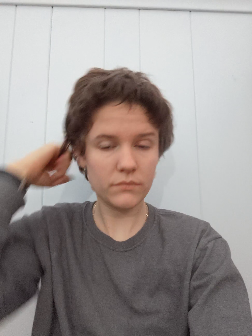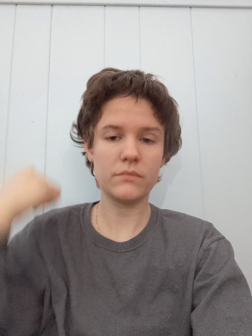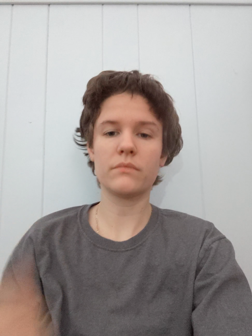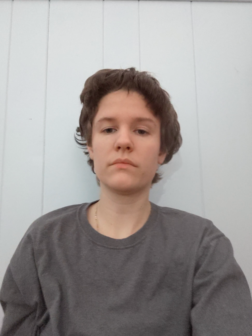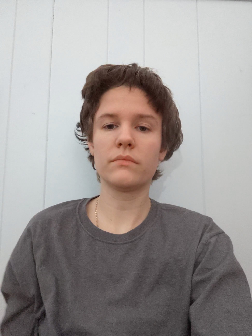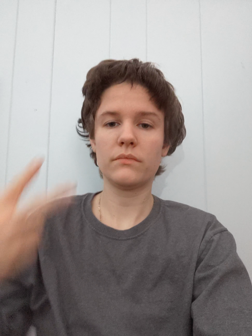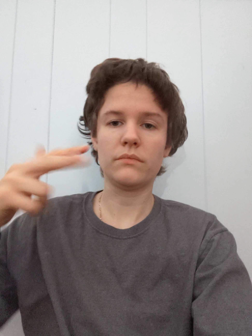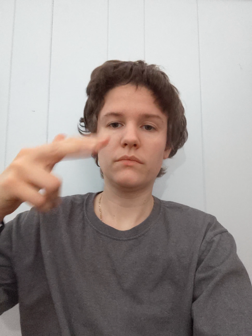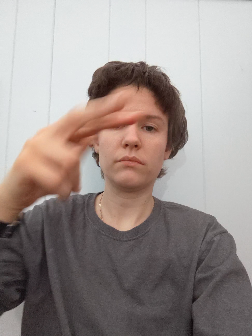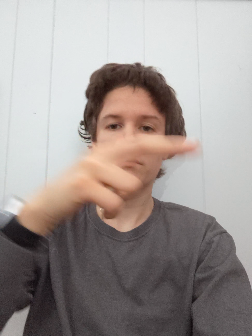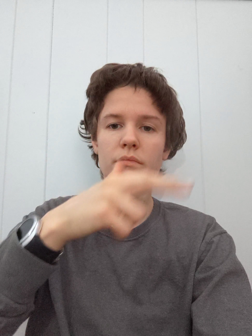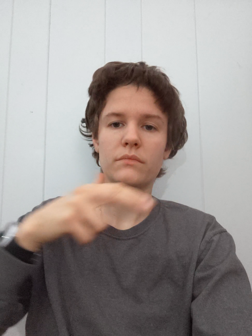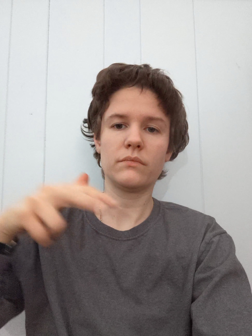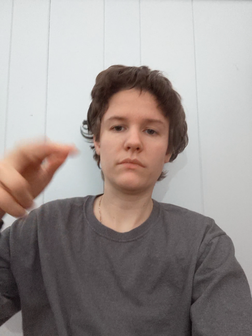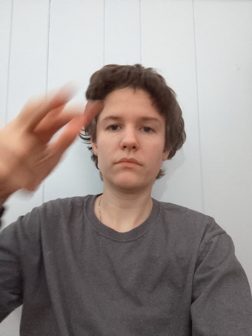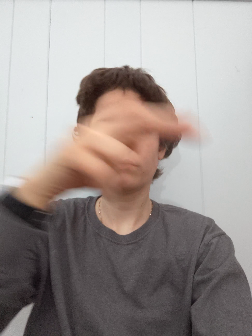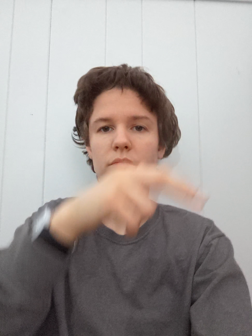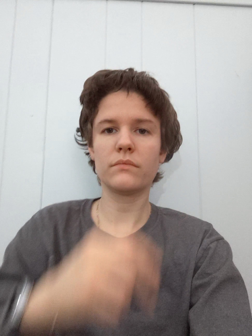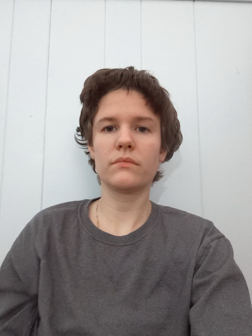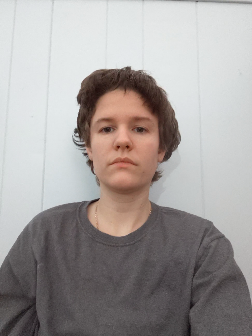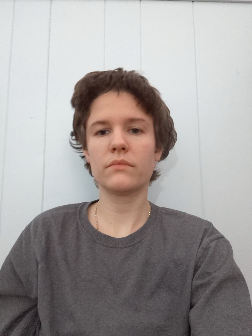helicopter